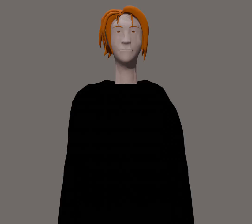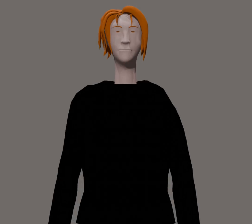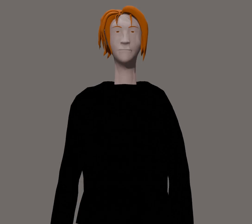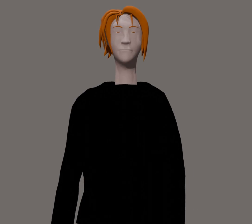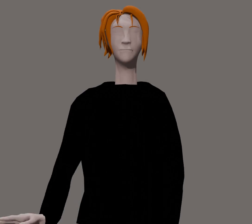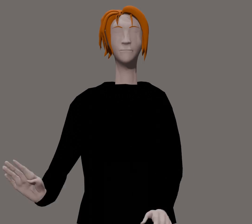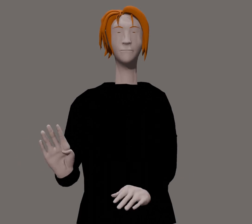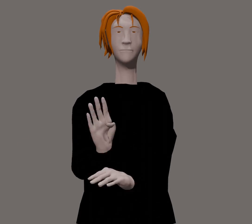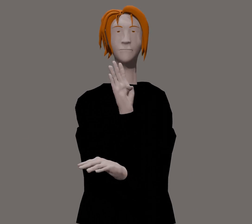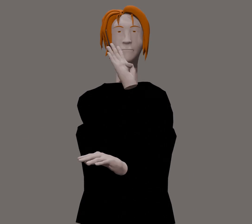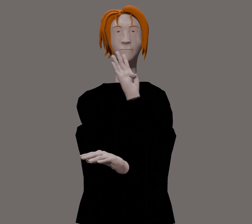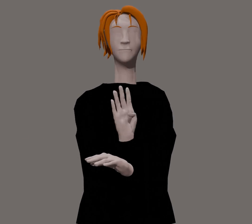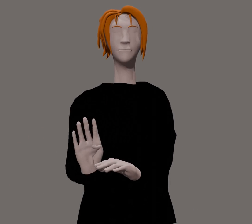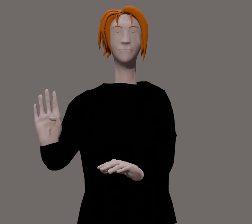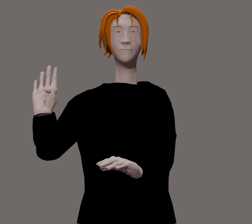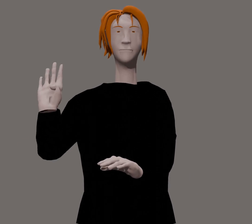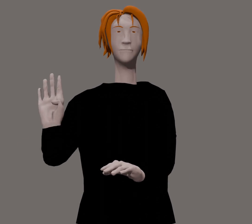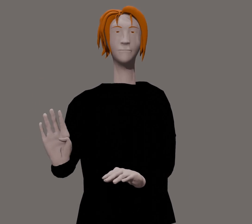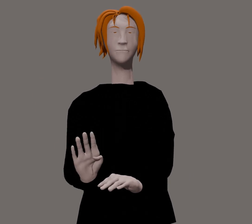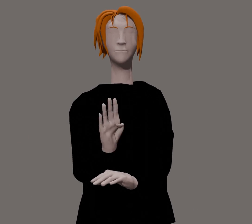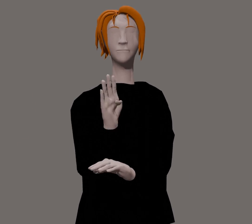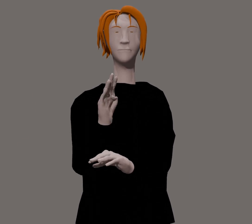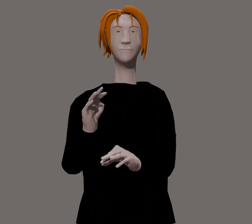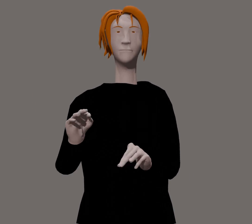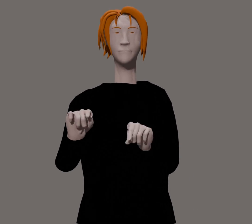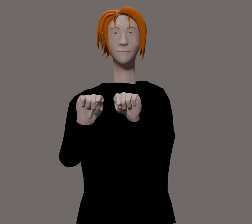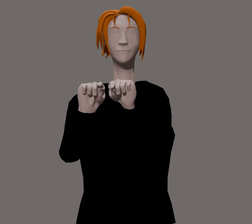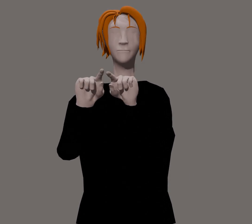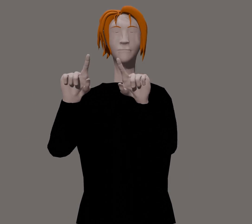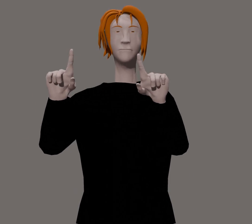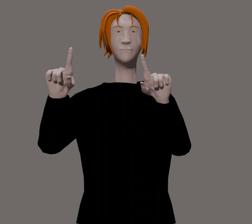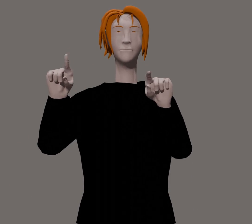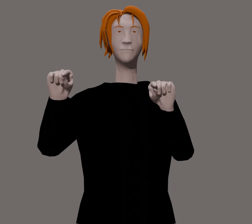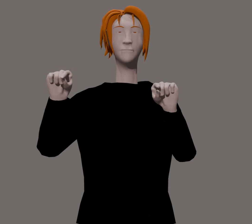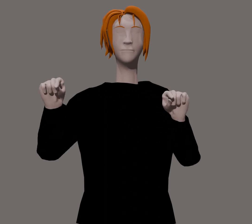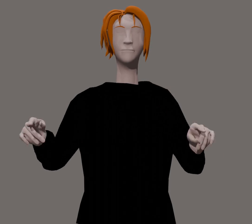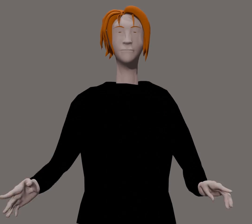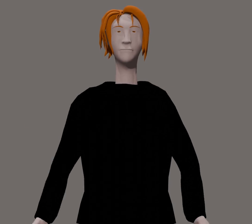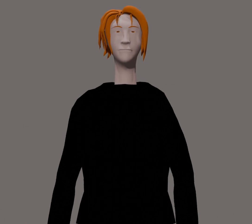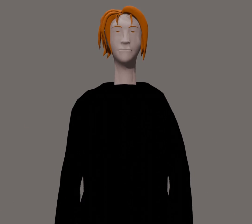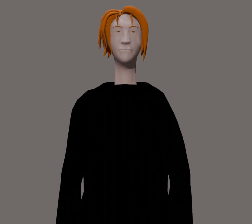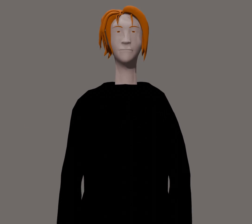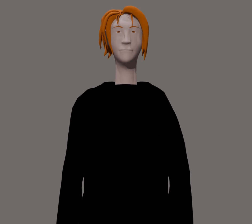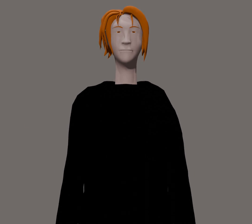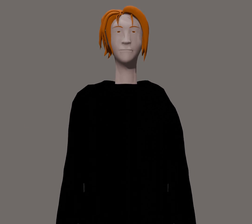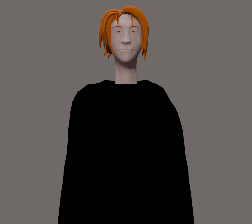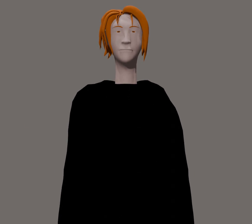Business Card